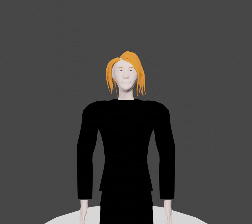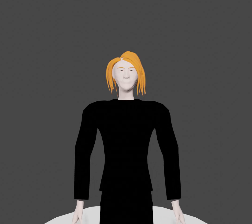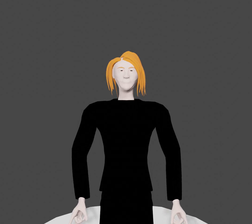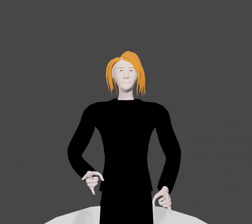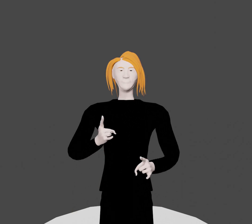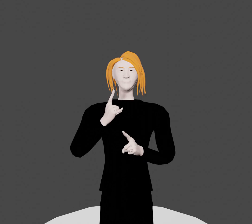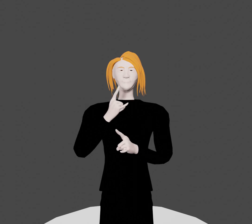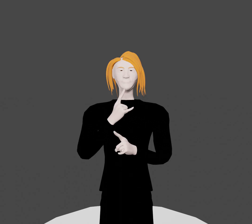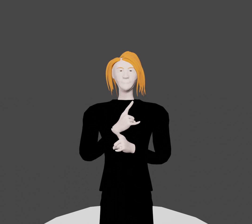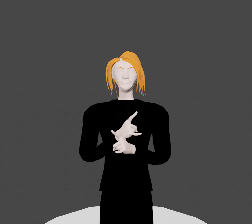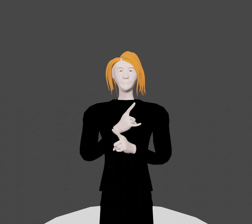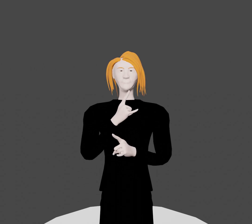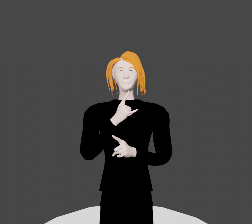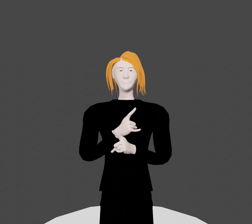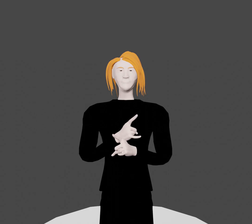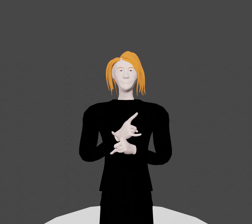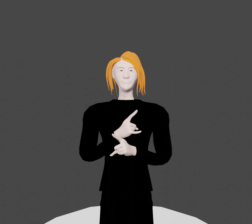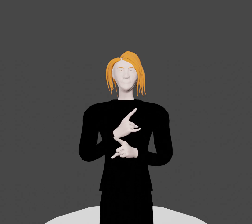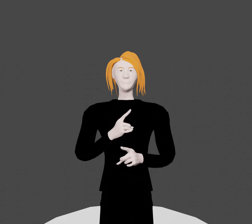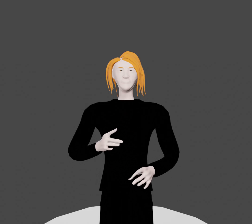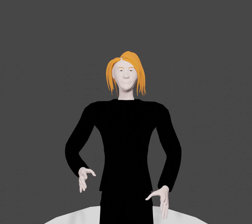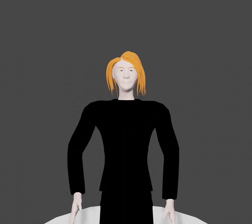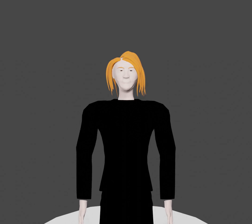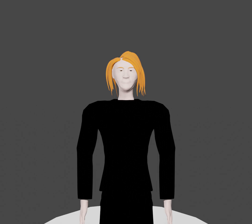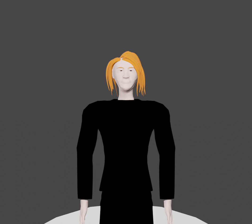Alcohol